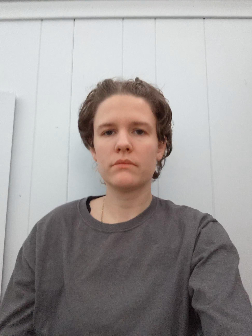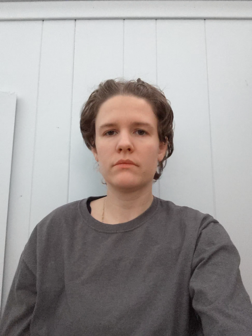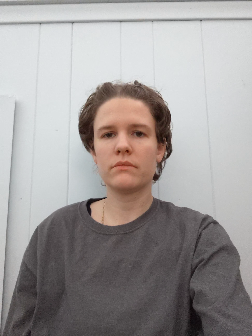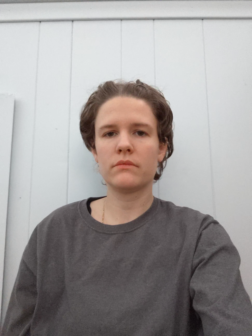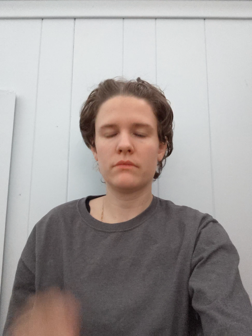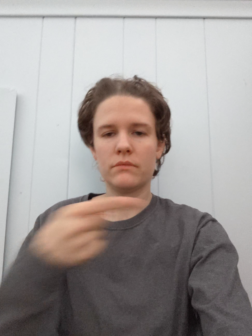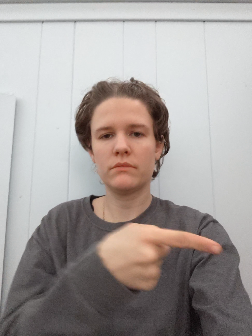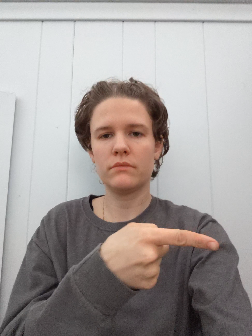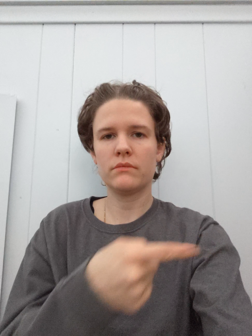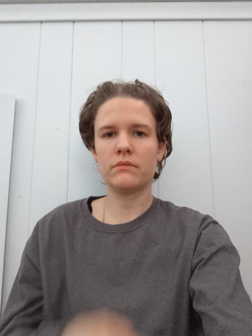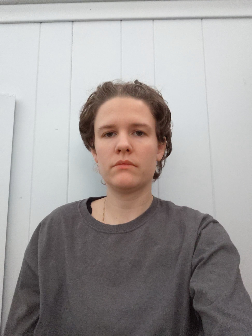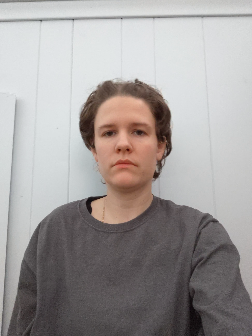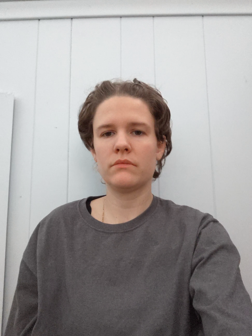he/she/it